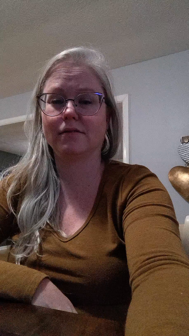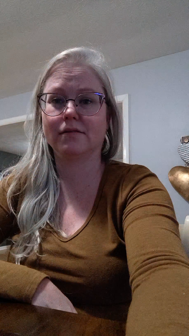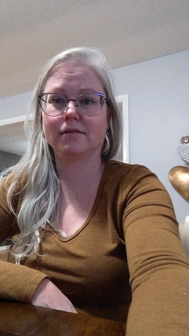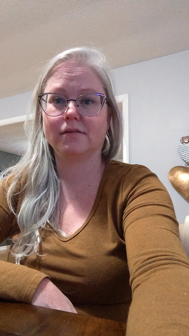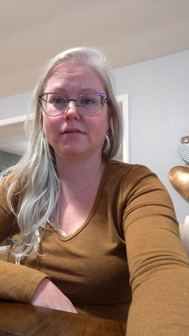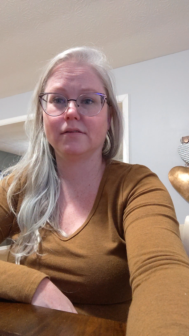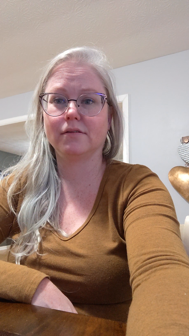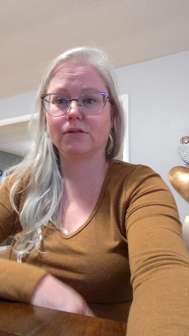shorts